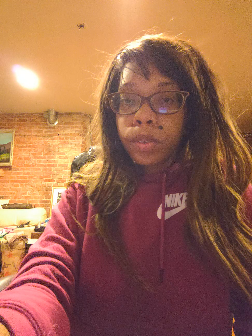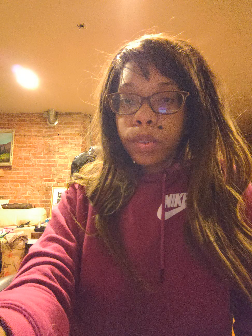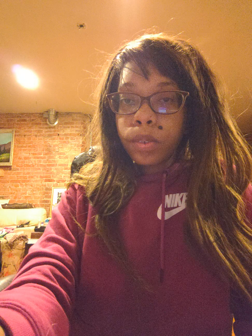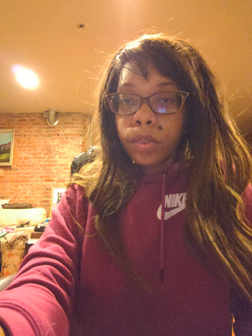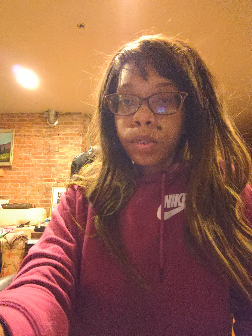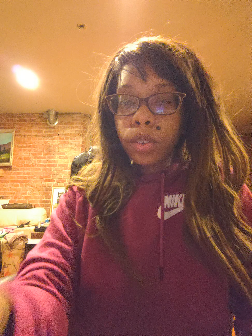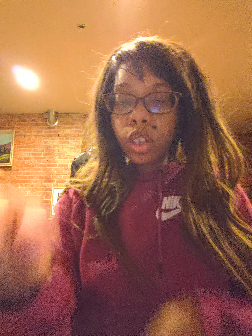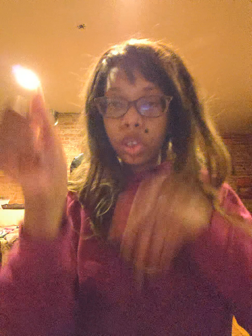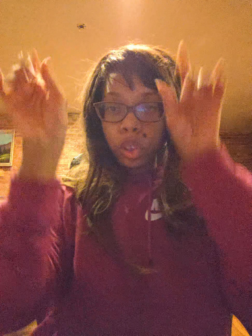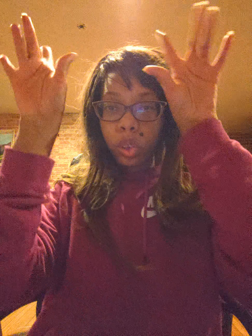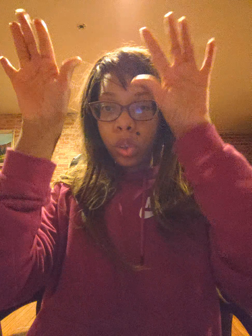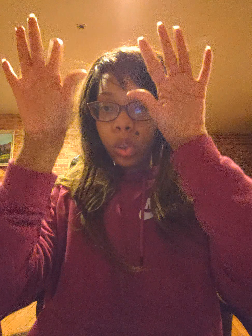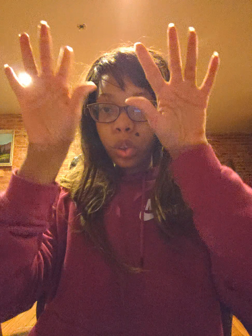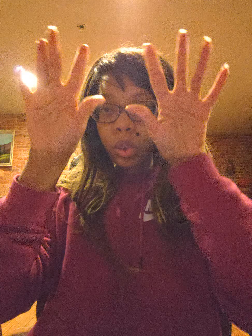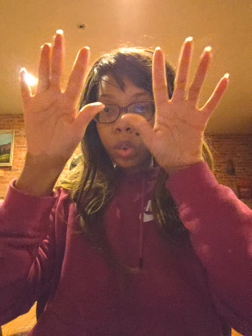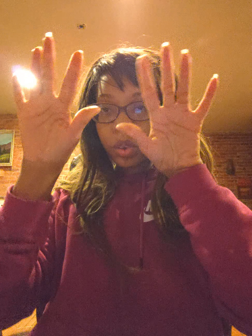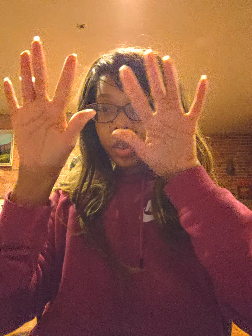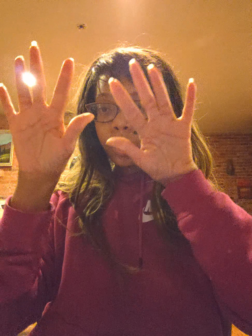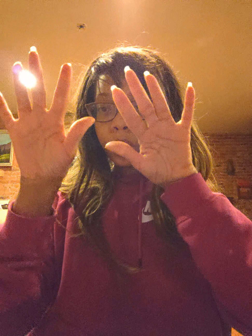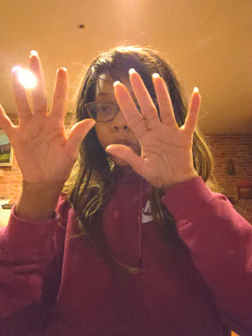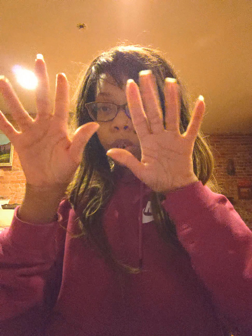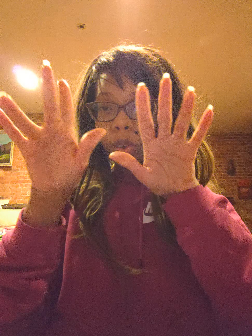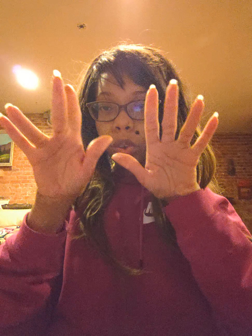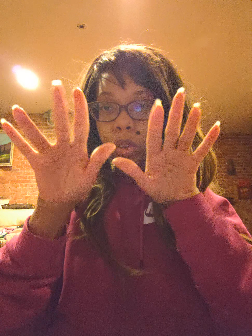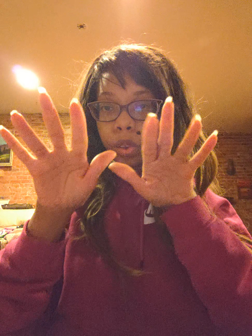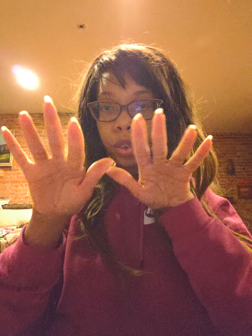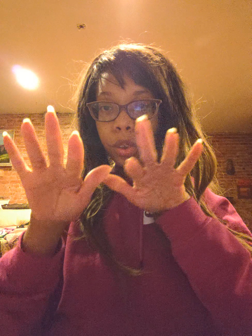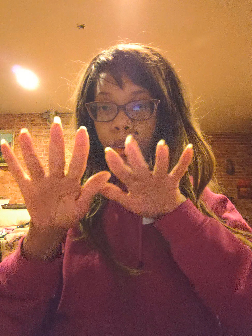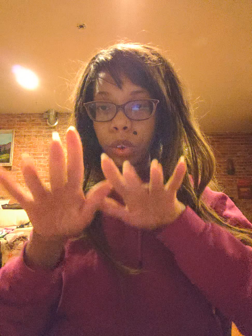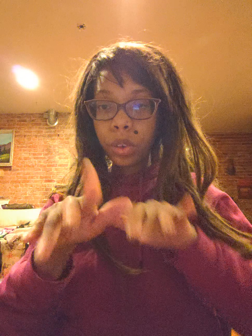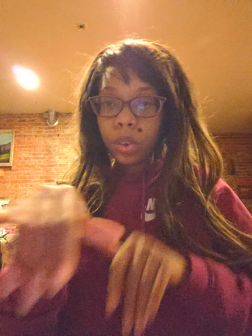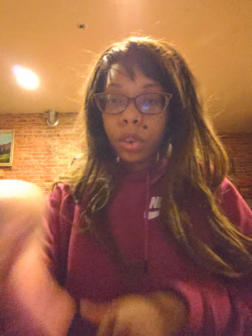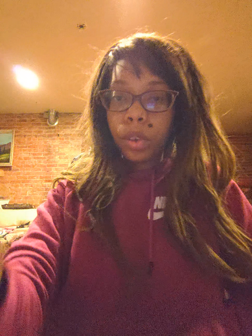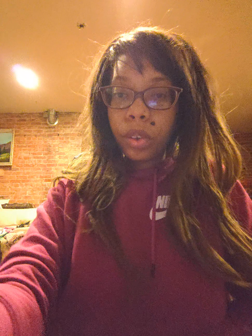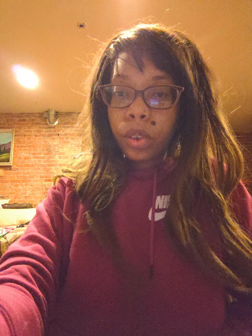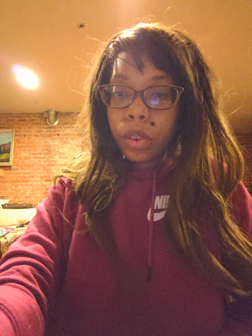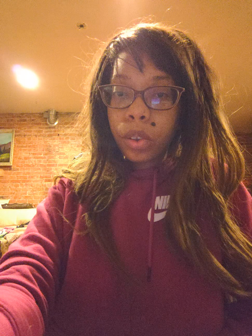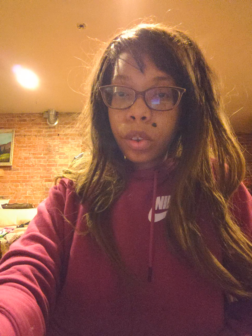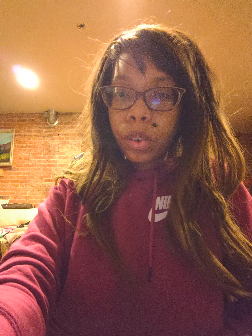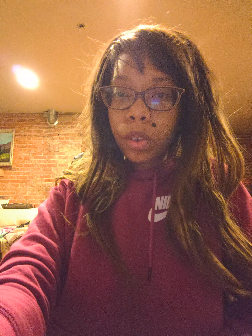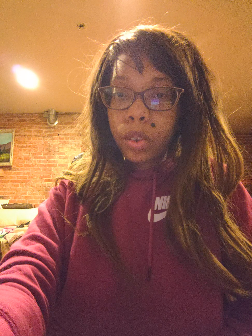snow